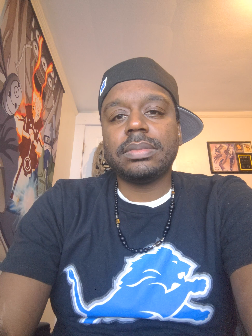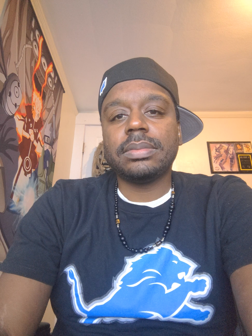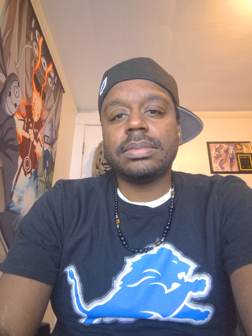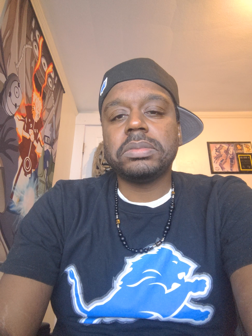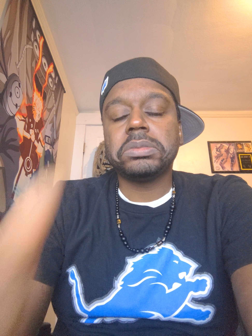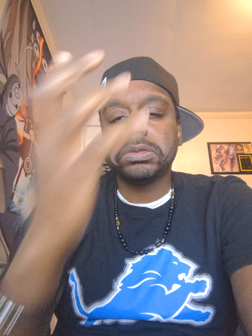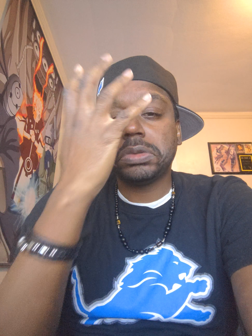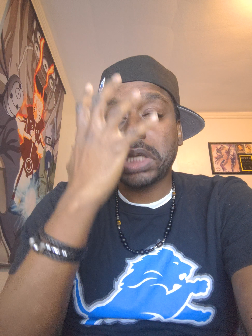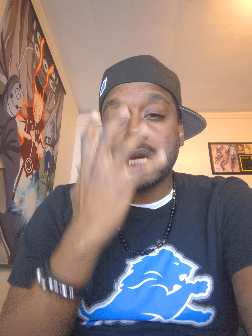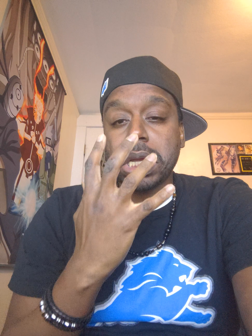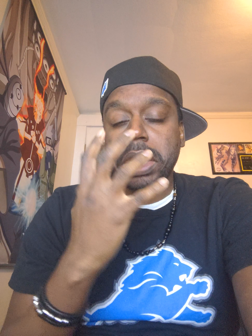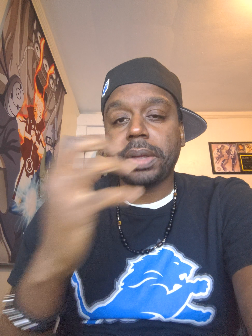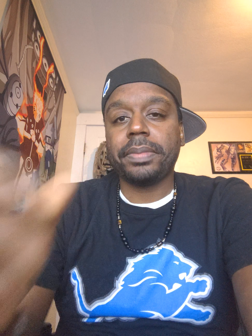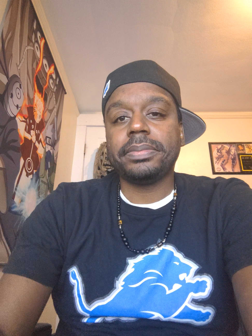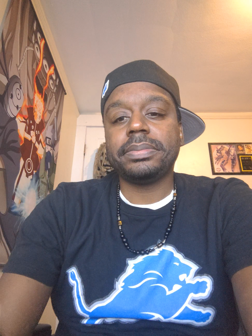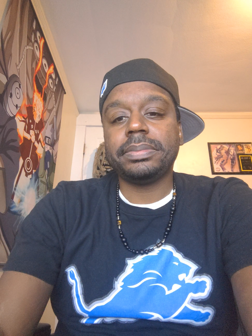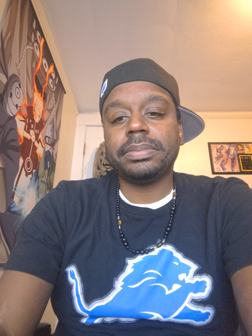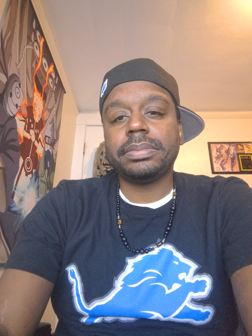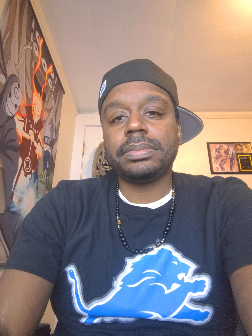sad